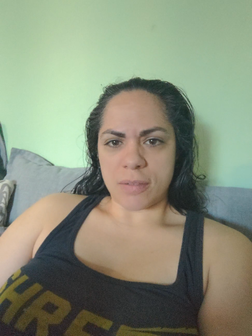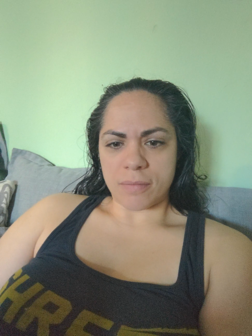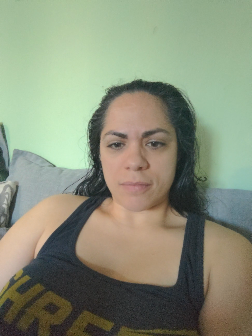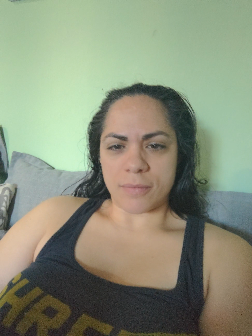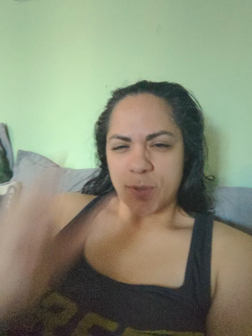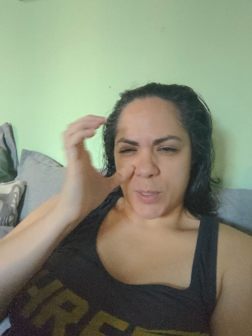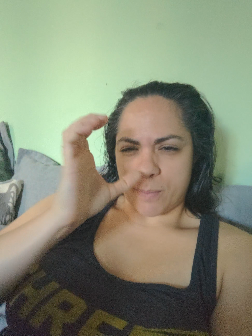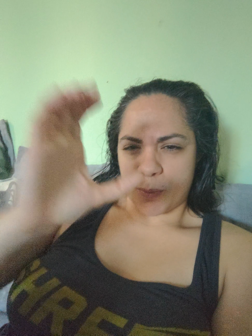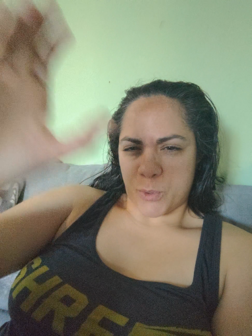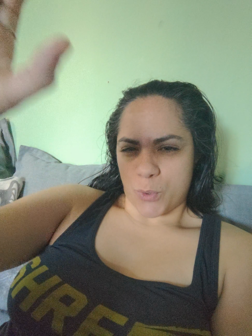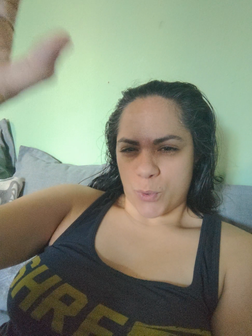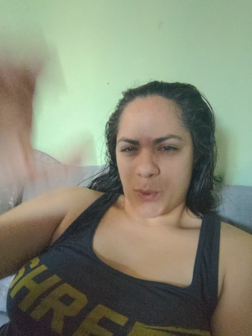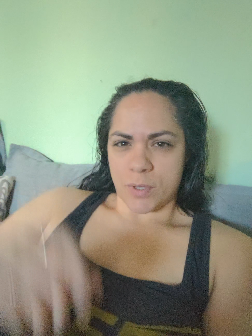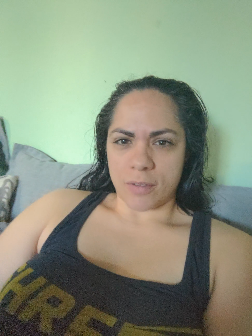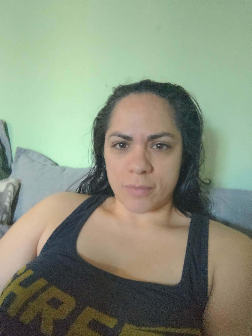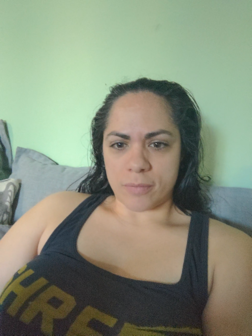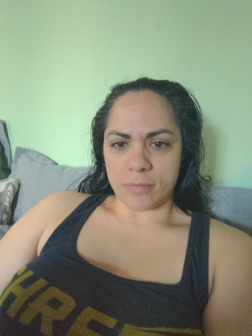moon